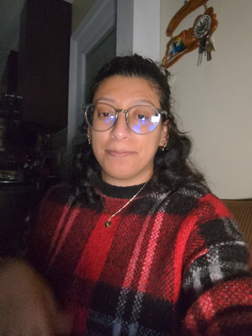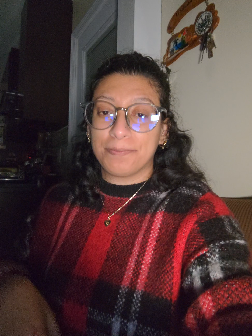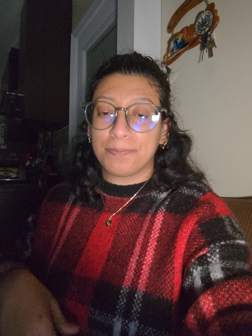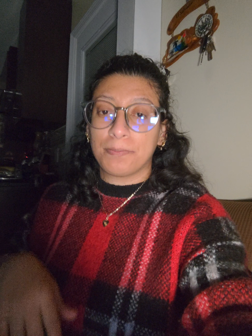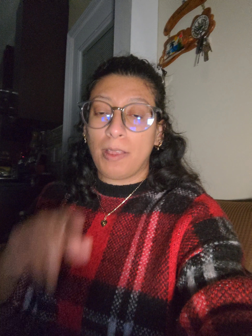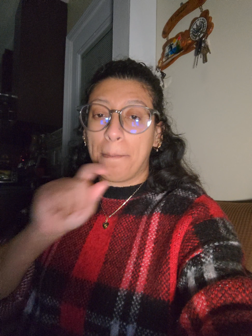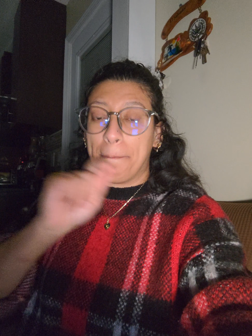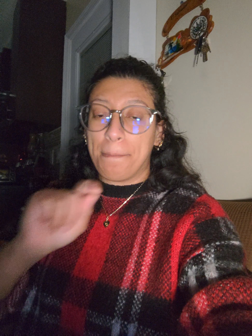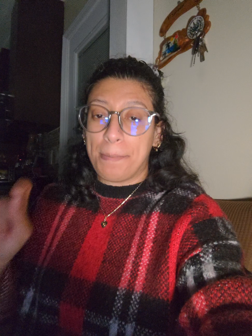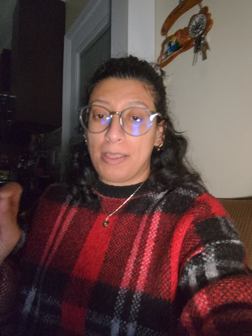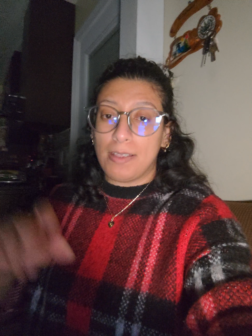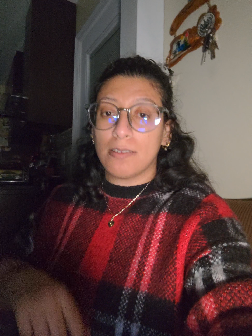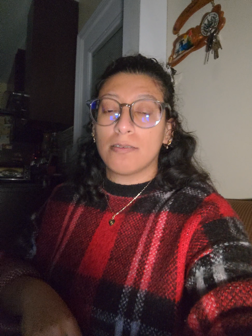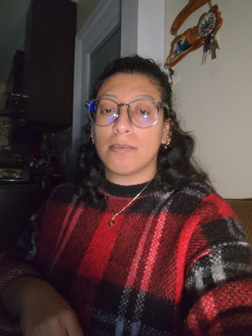pen